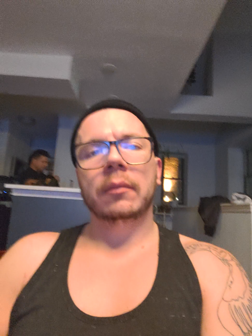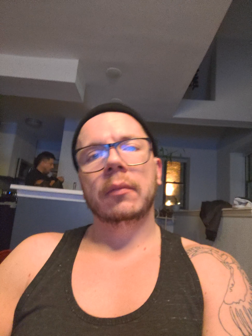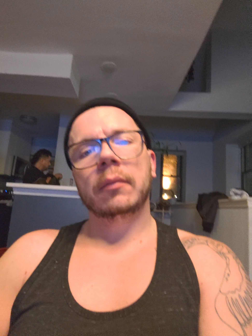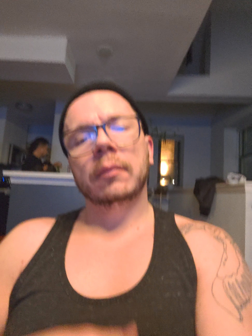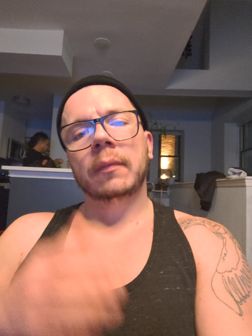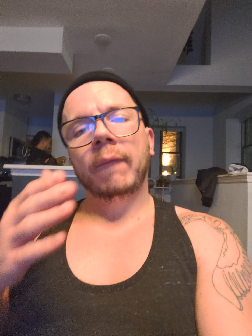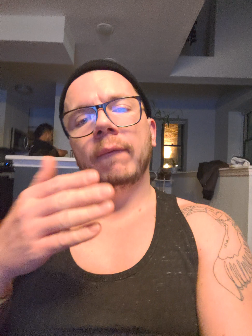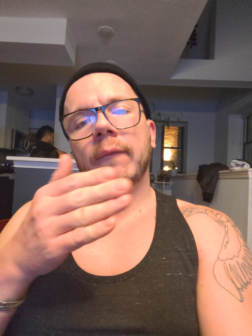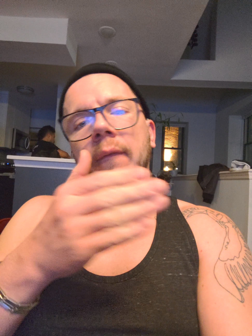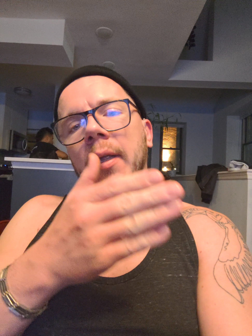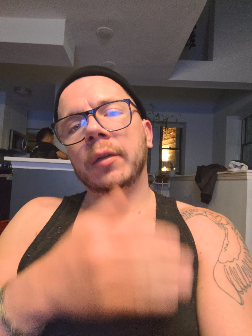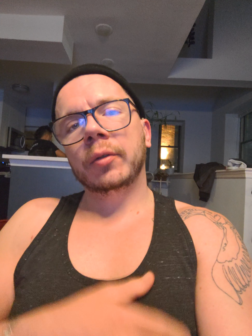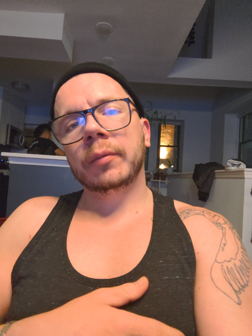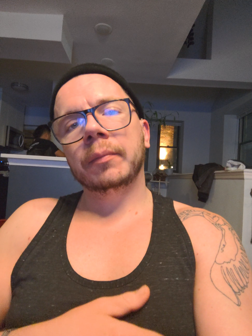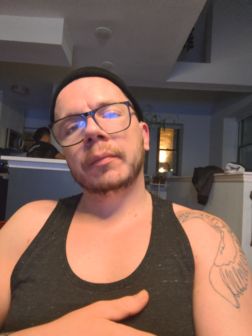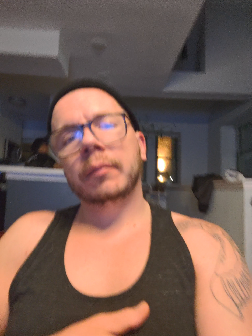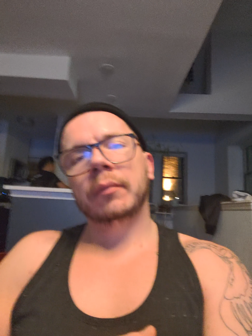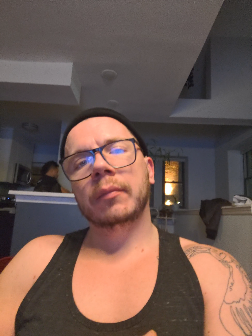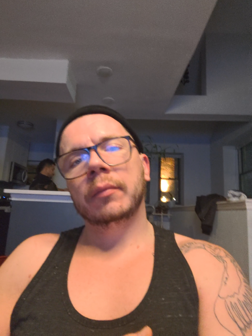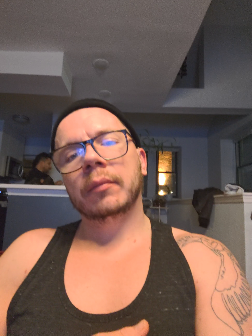fish